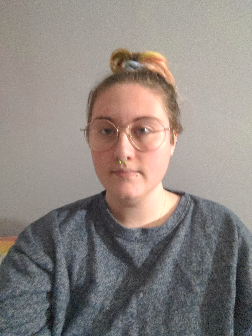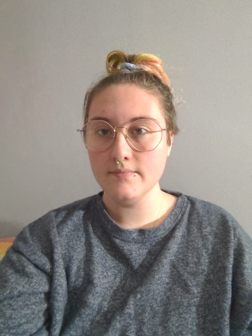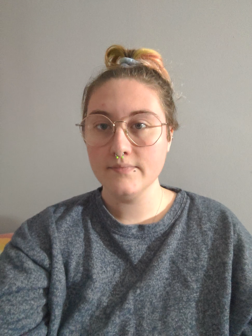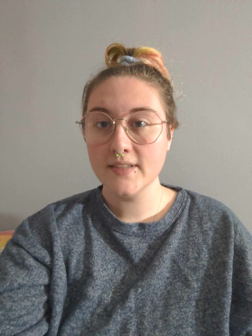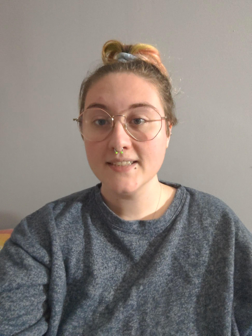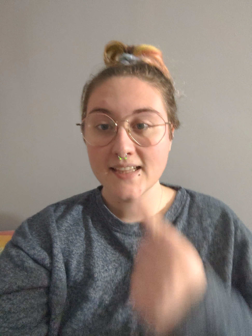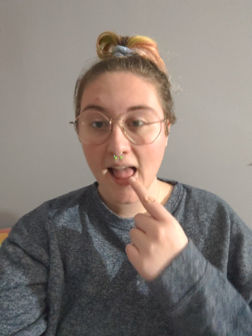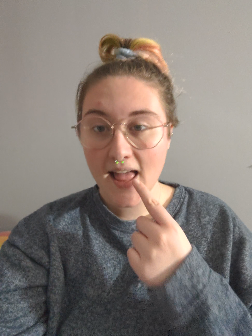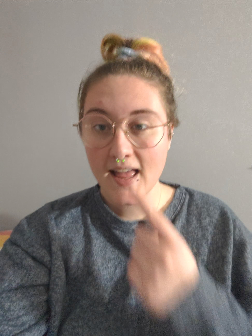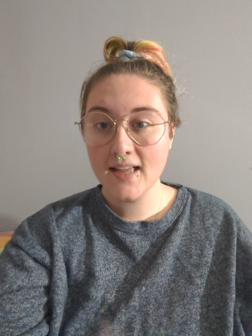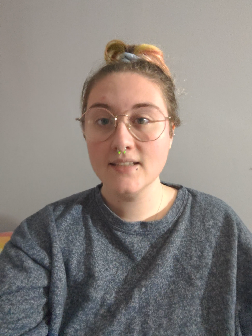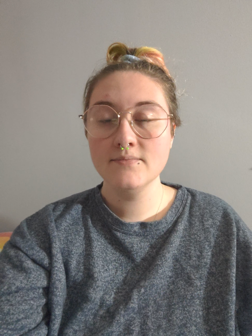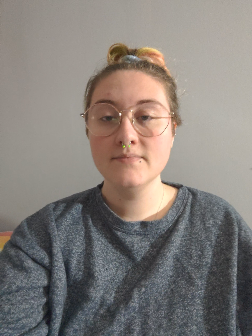tongue